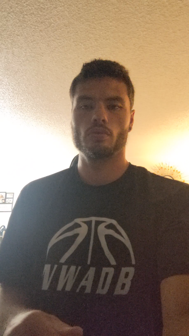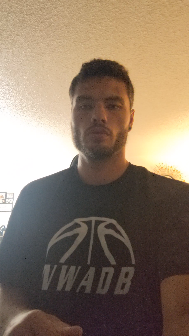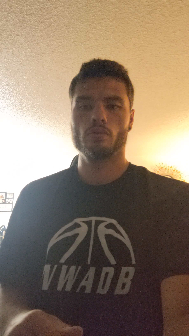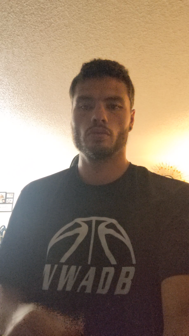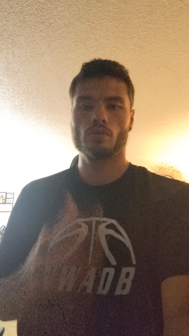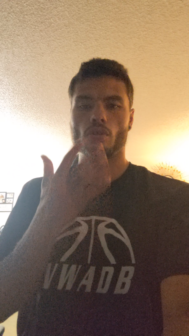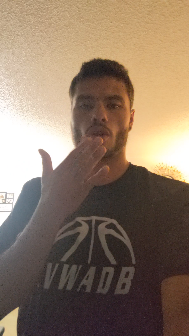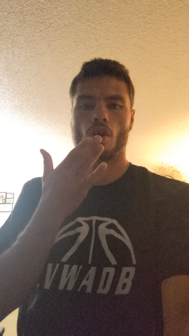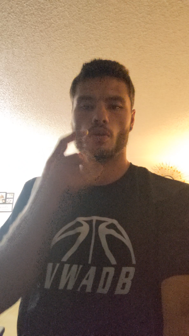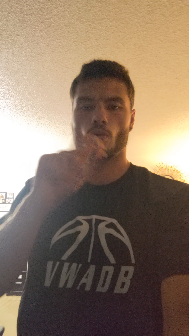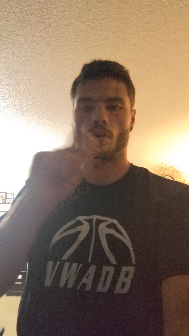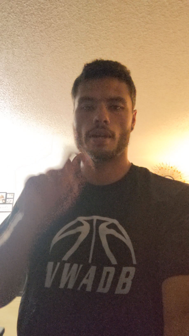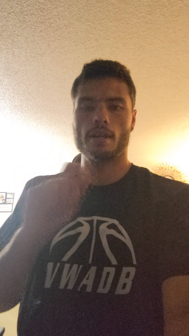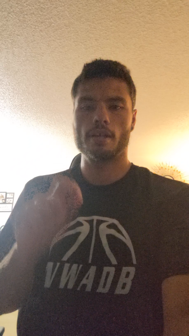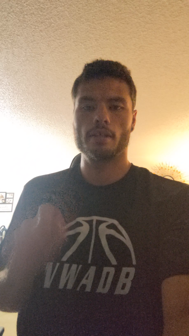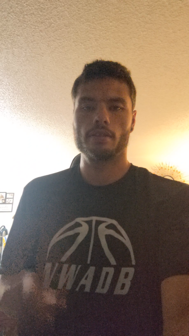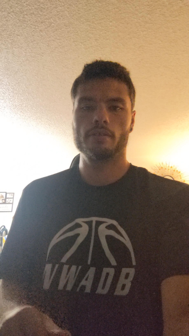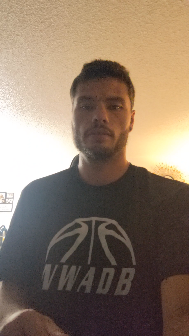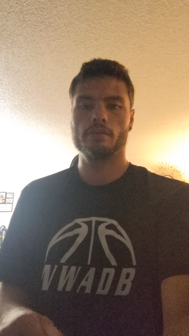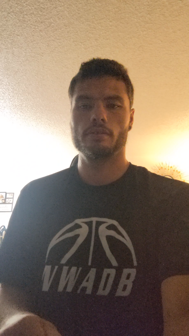crayon